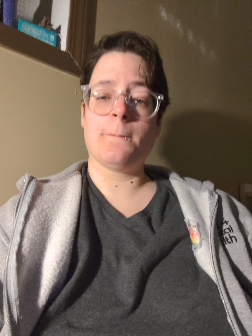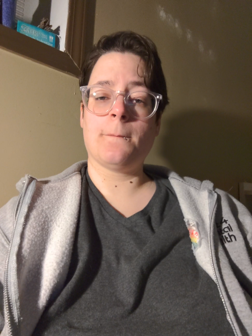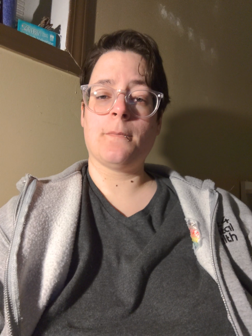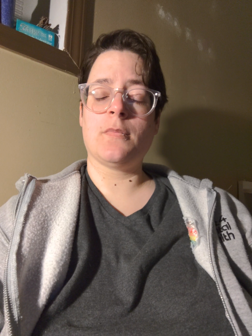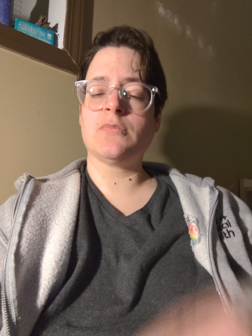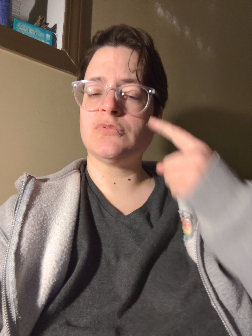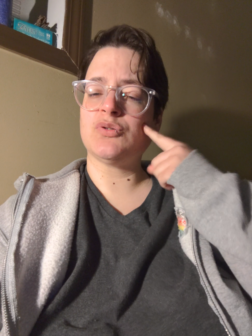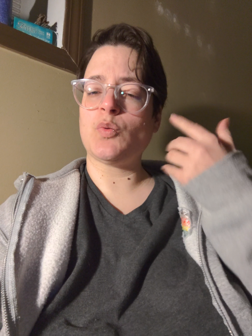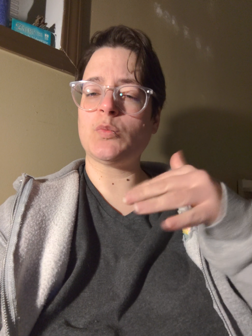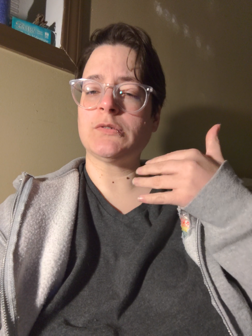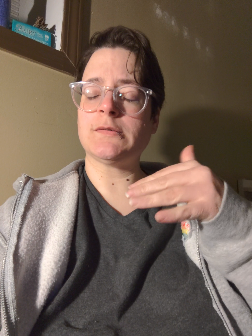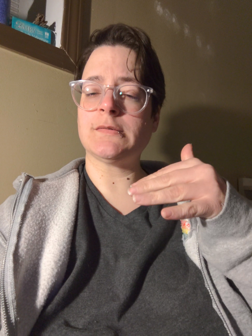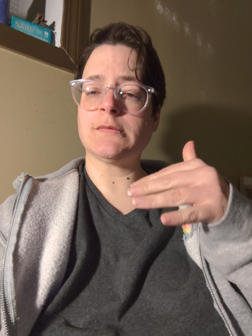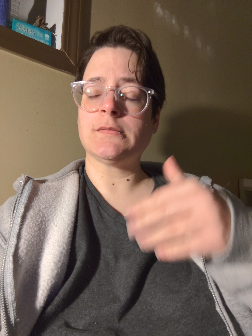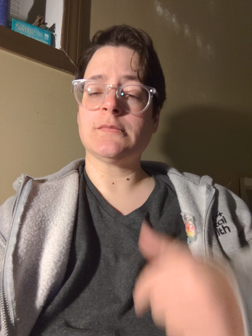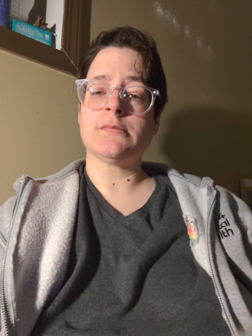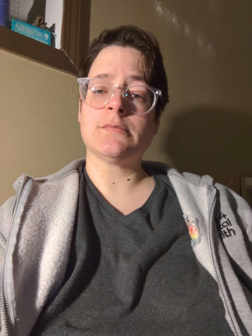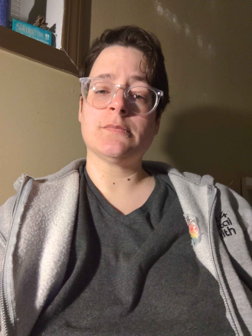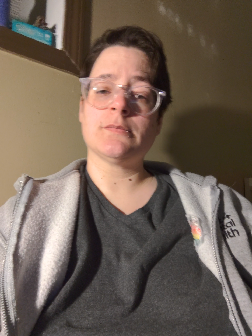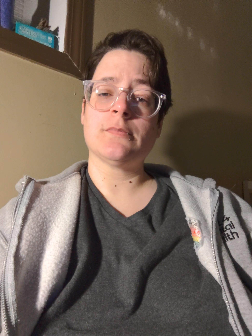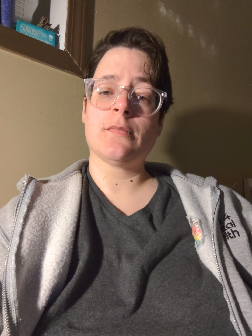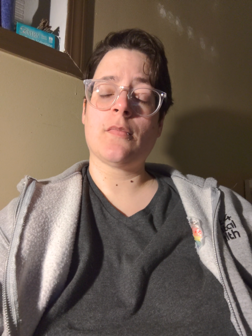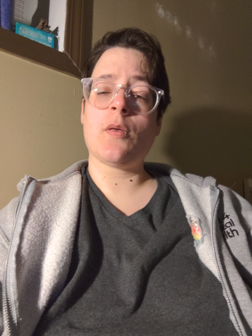noisy